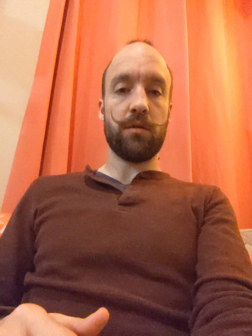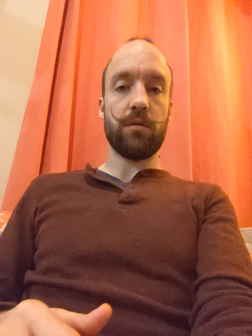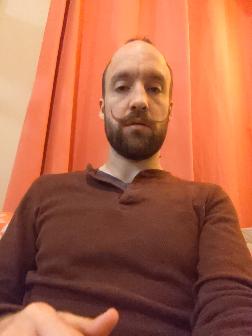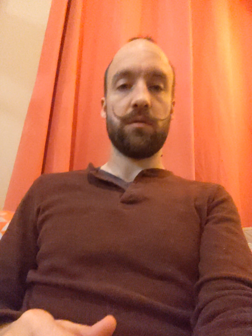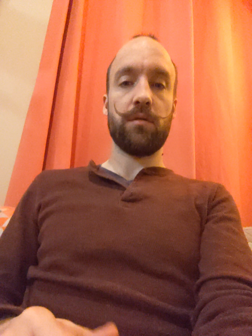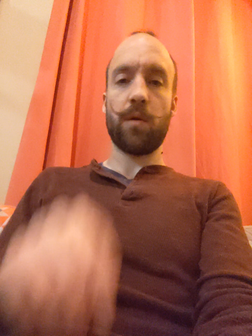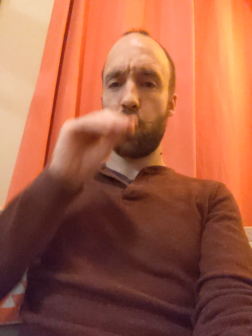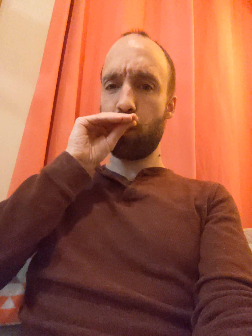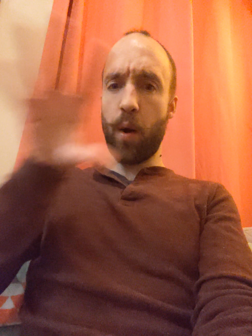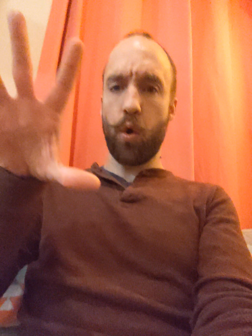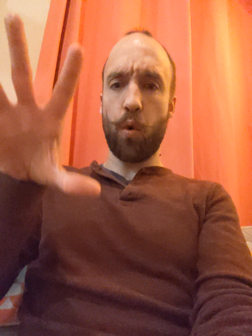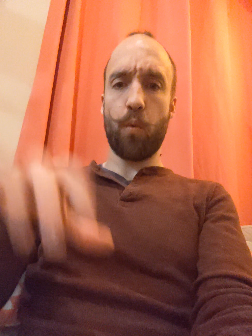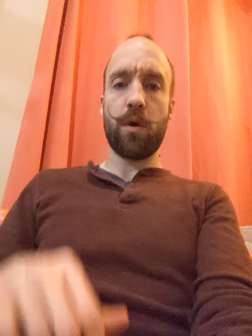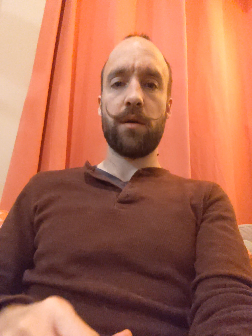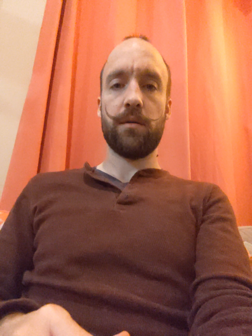blow